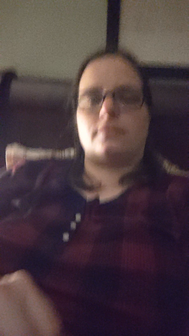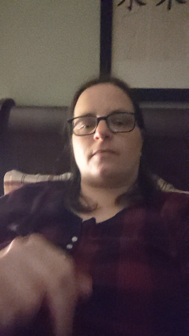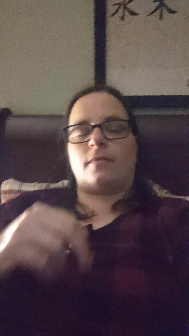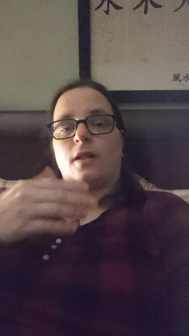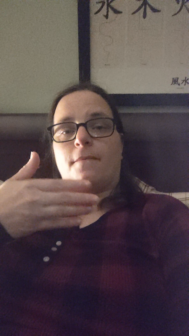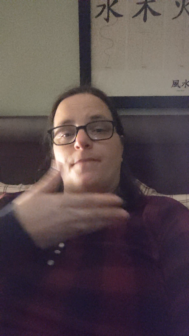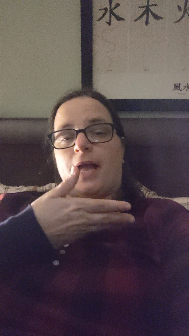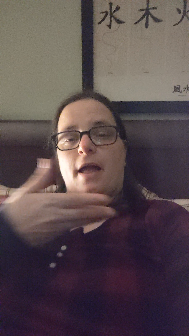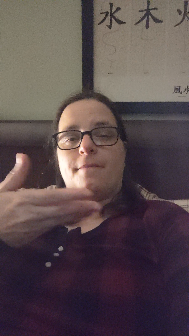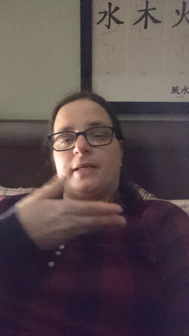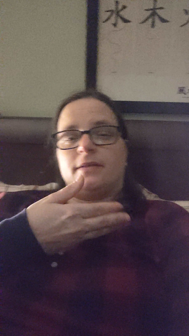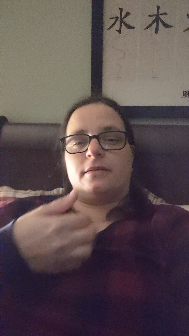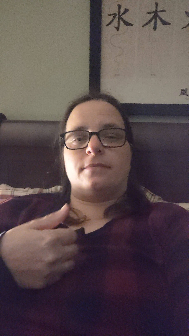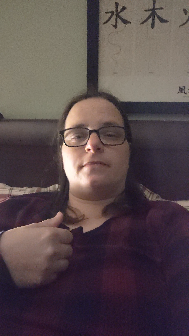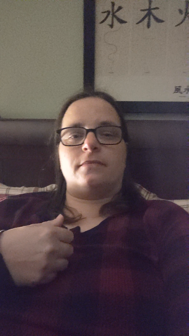baby